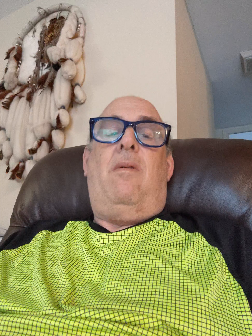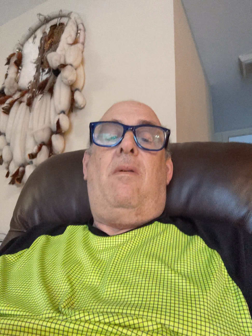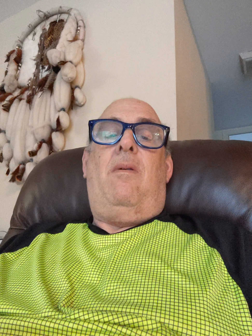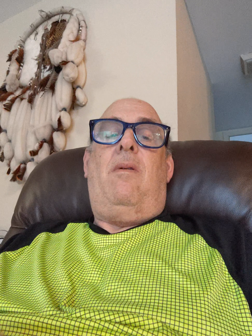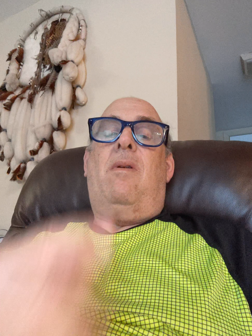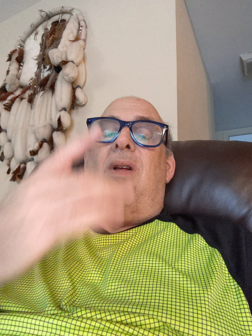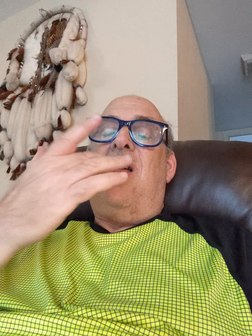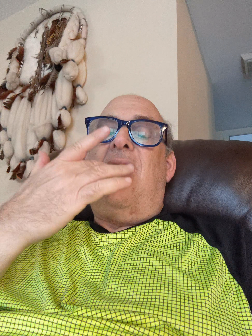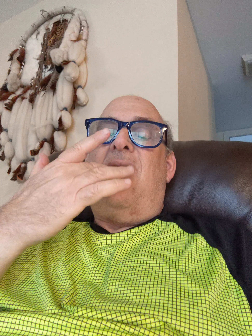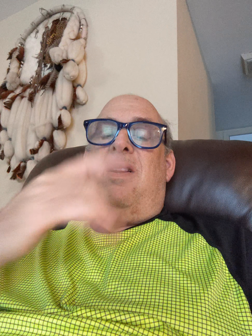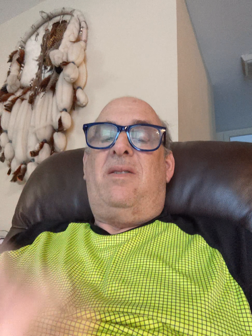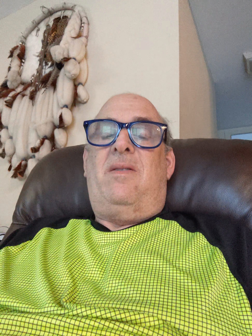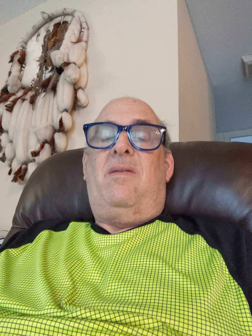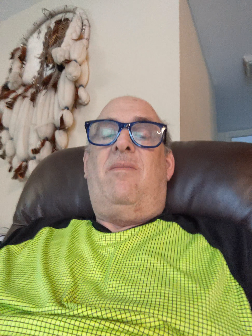taste